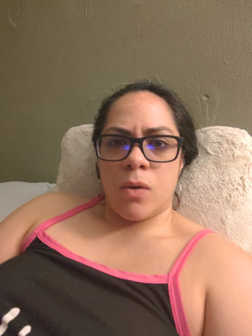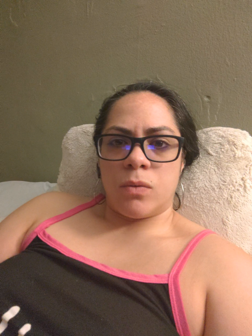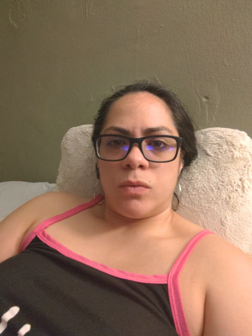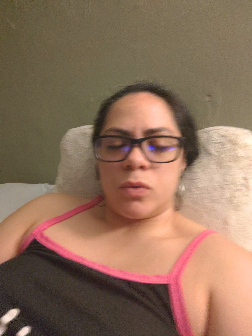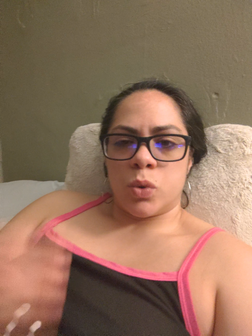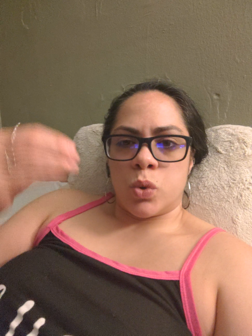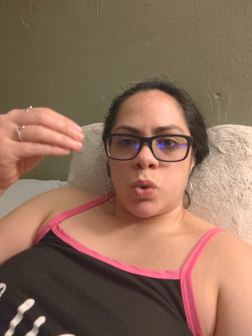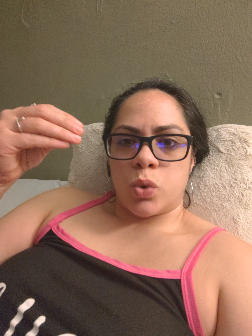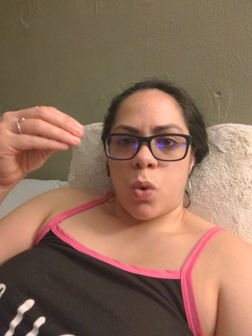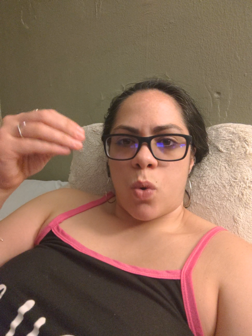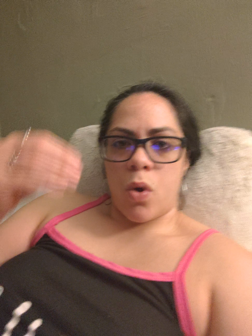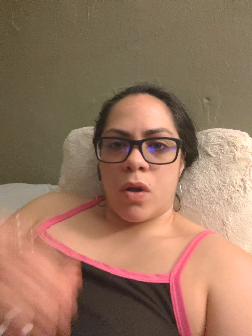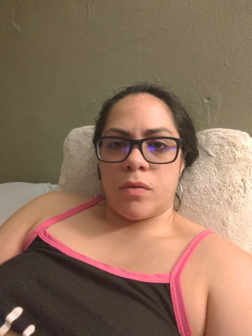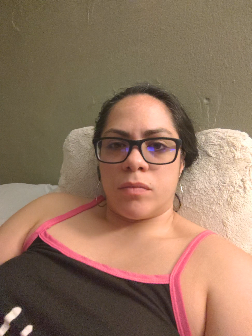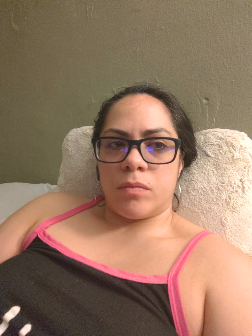store